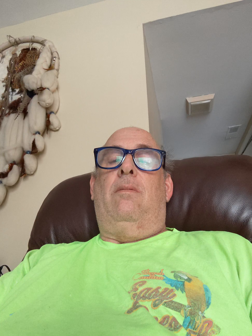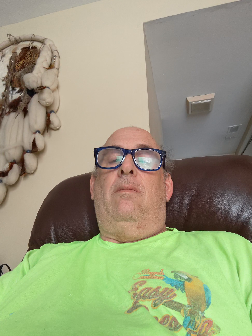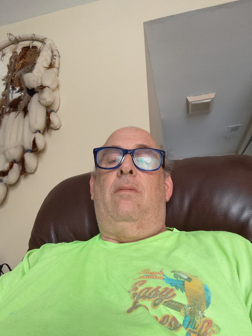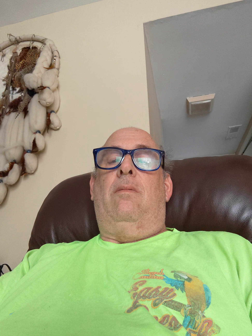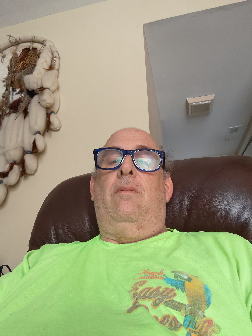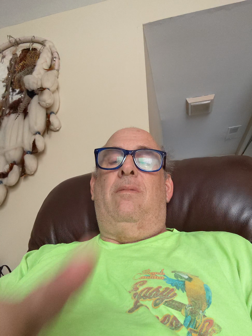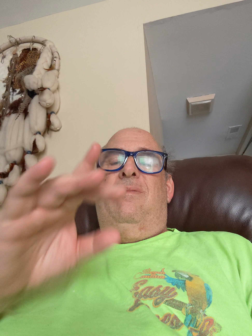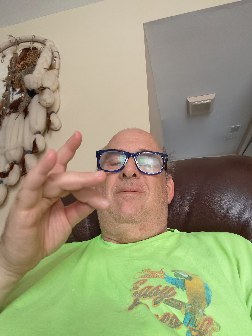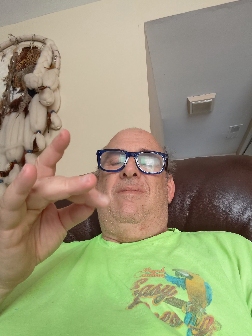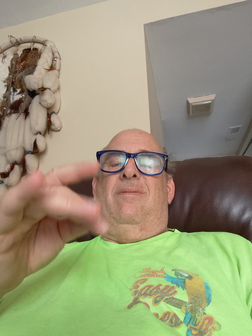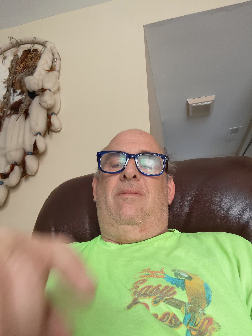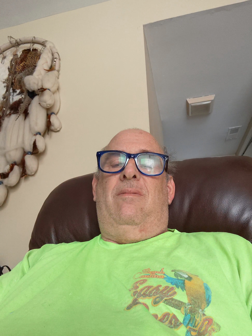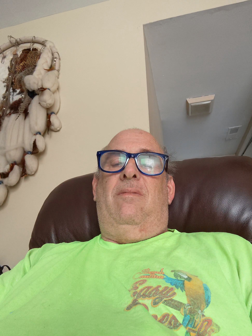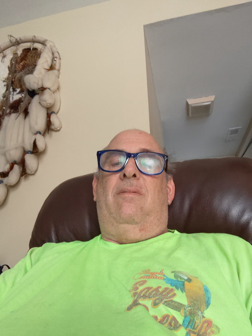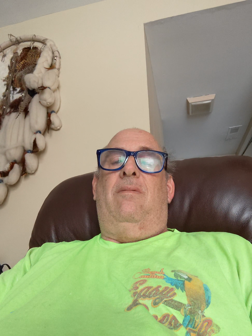sticky